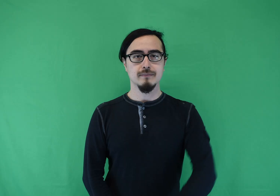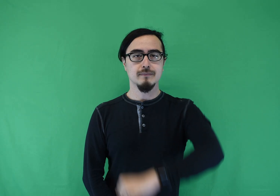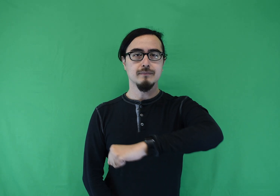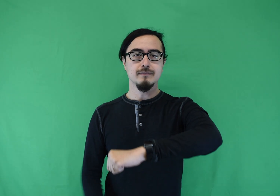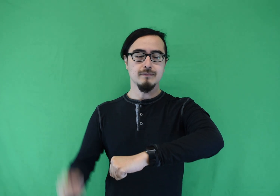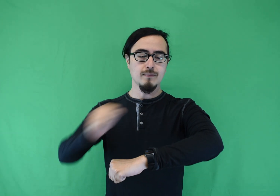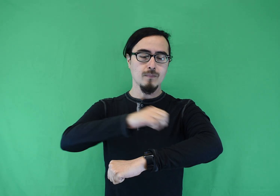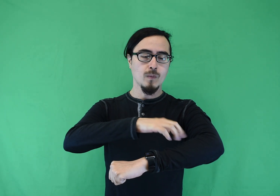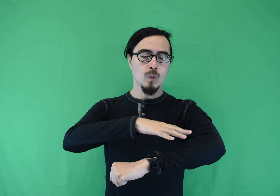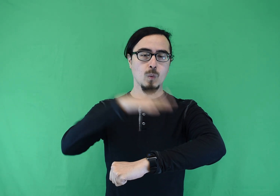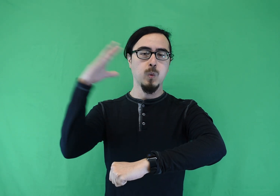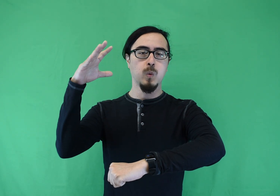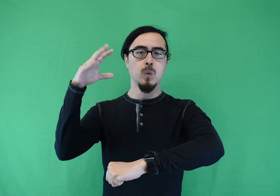brazo hinchado